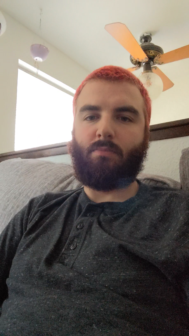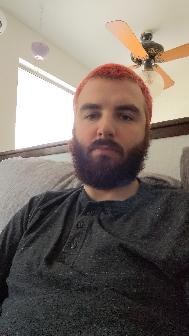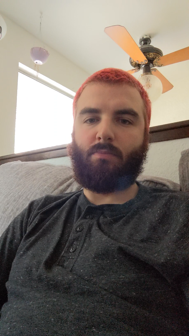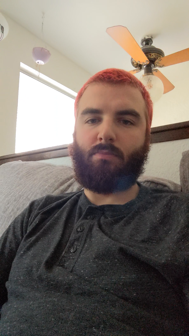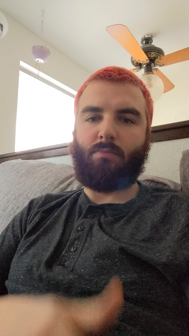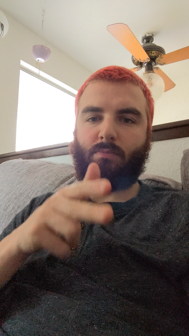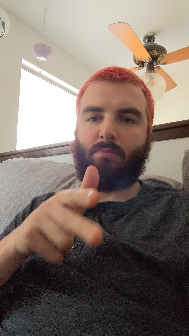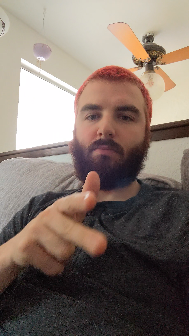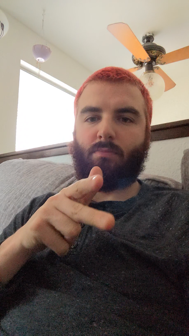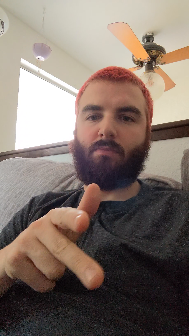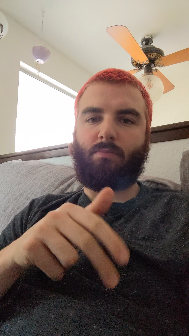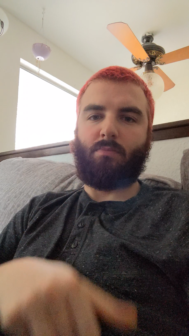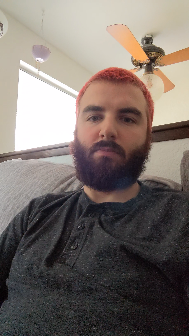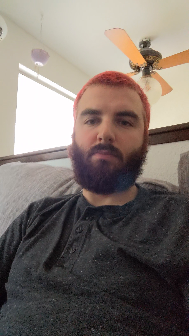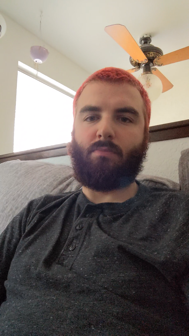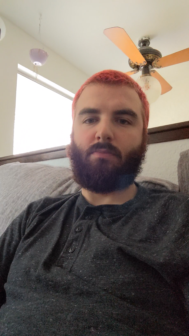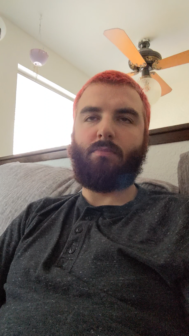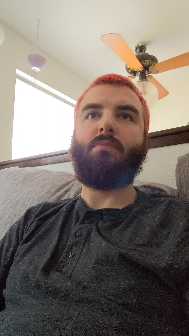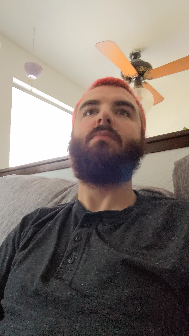garage